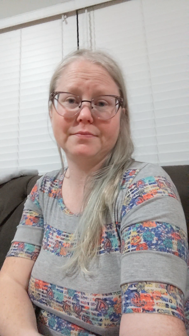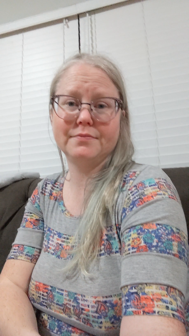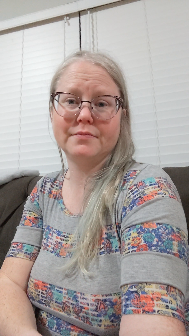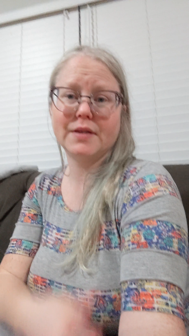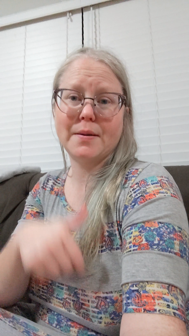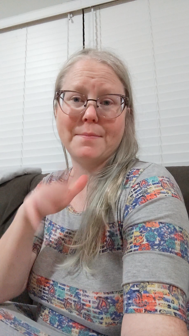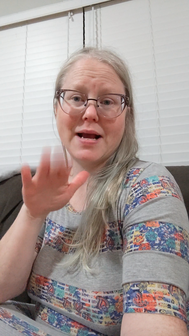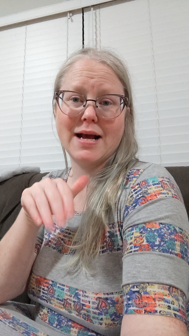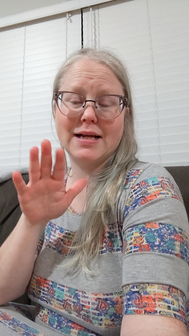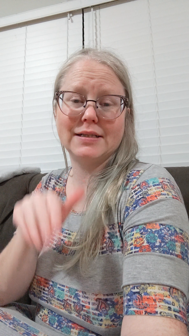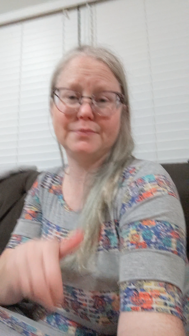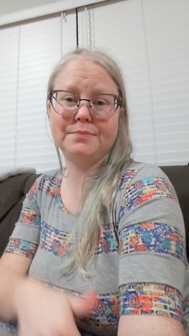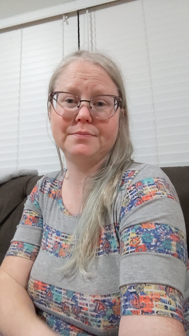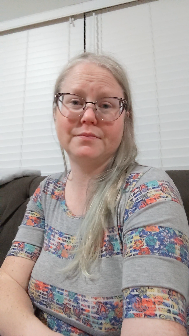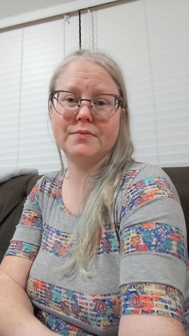paint